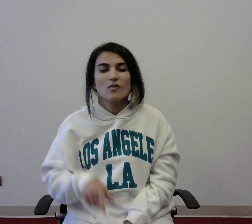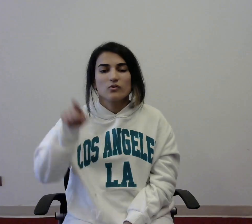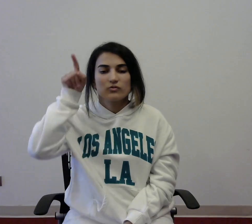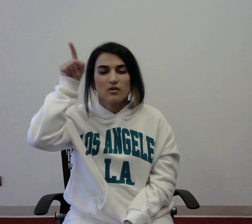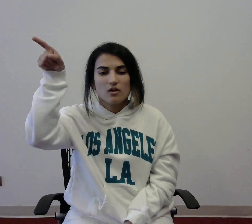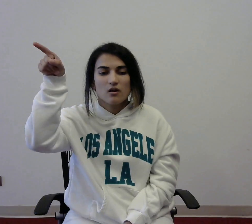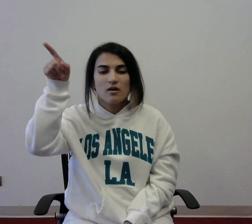O